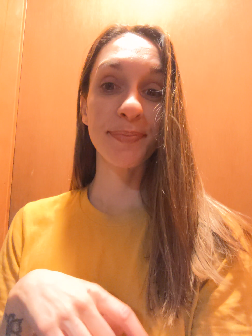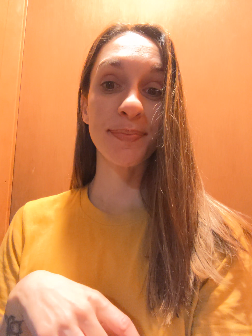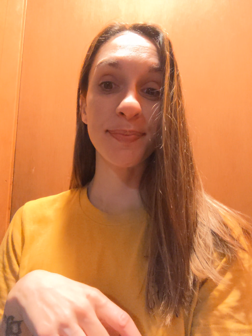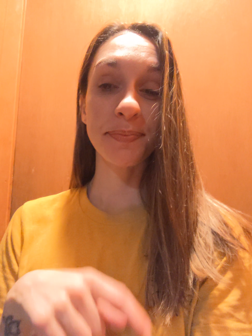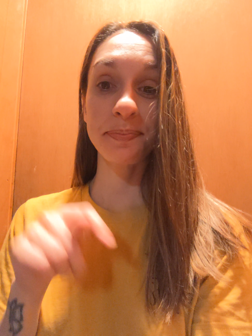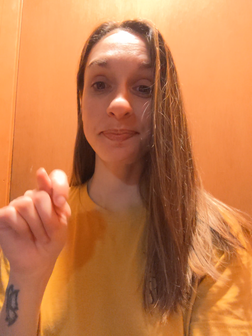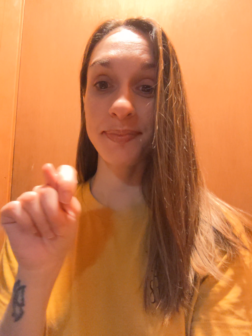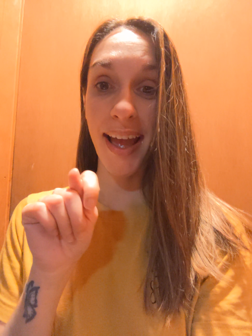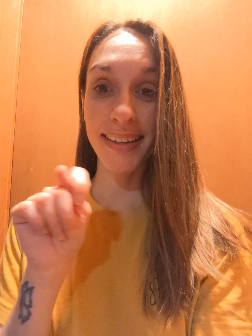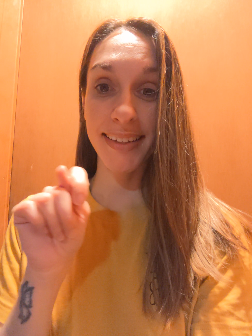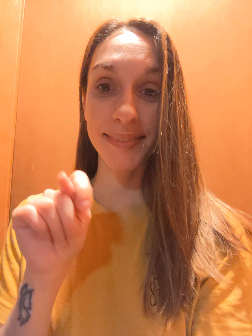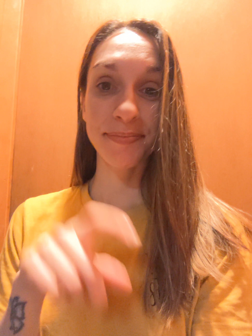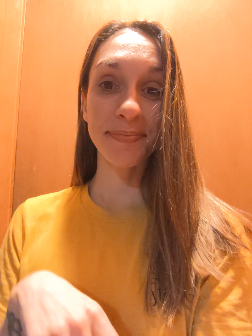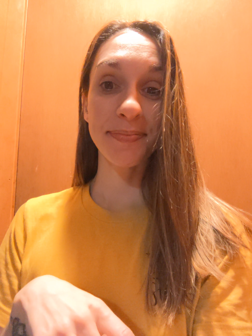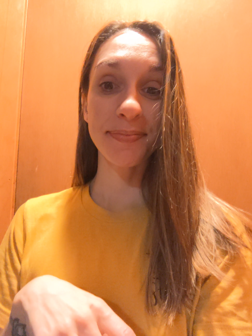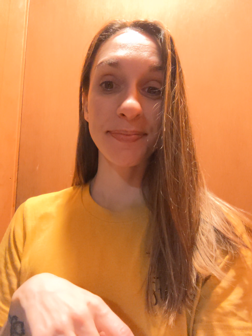potty